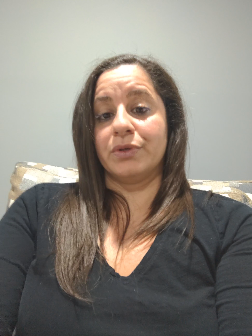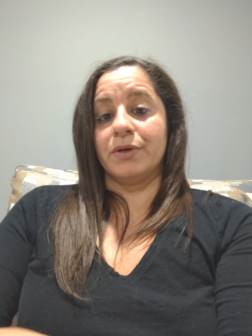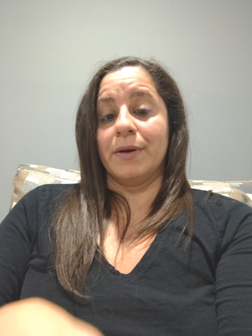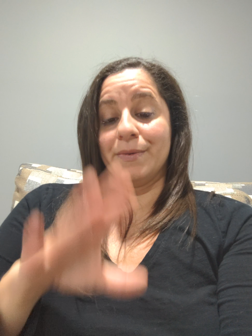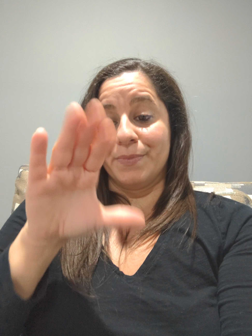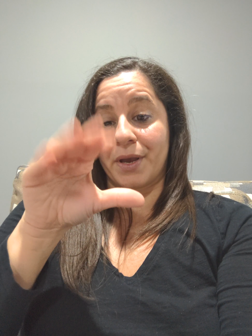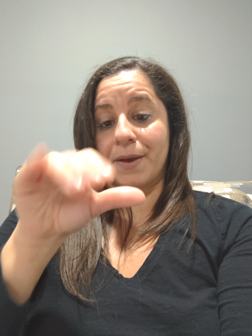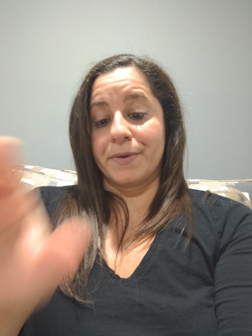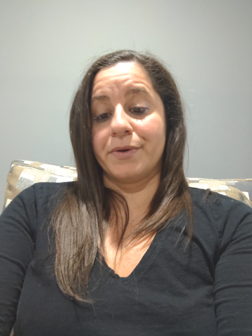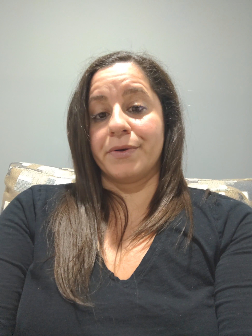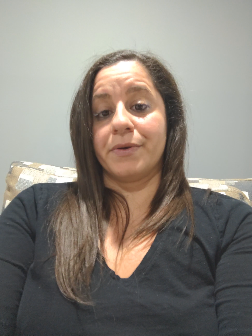bye